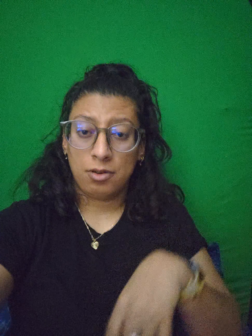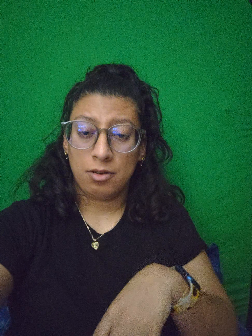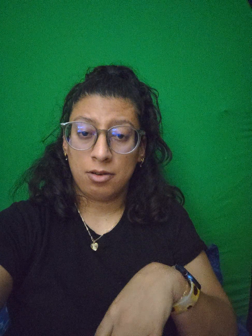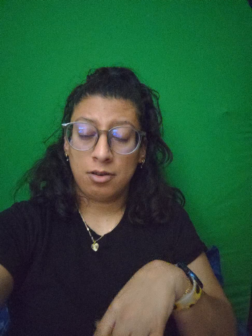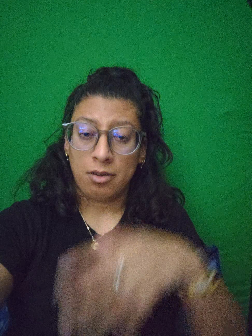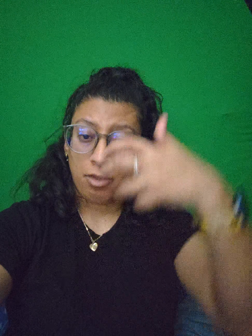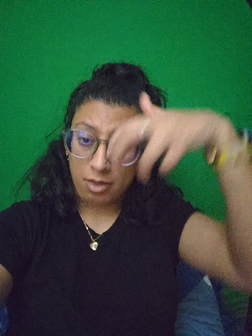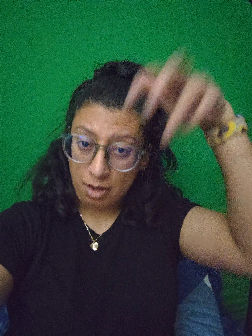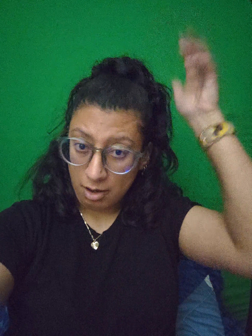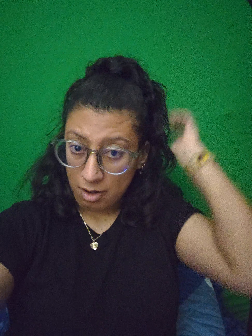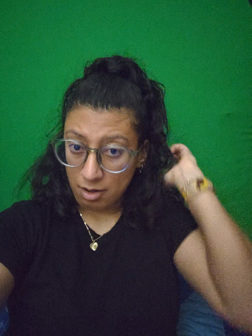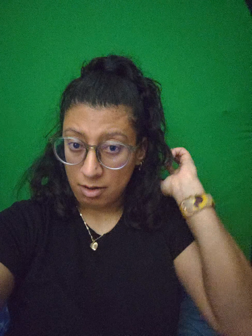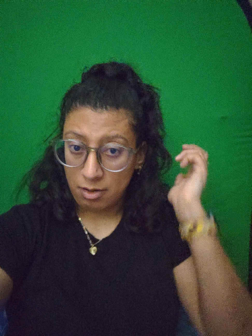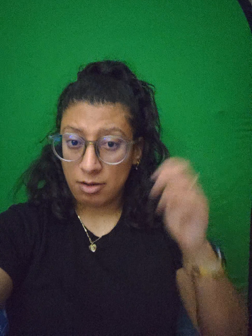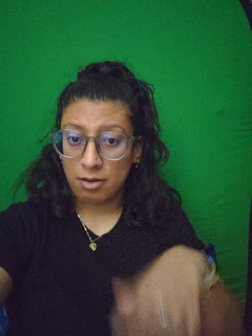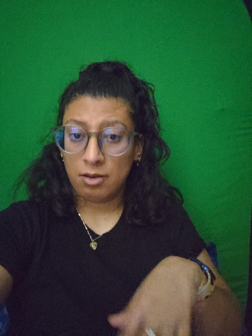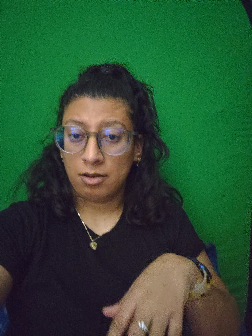lion